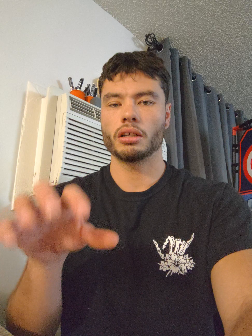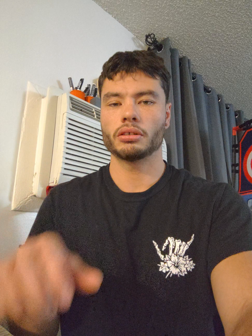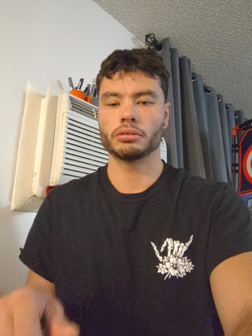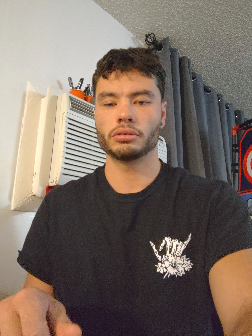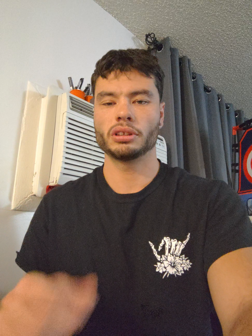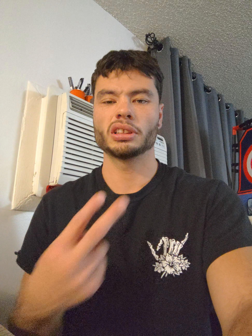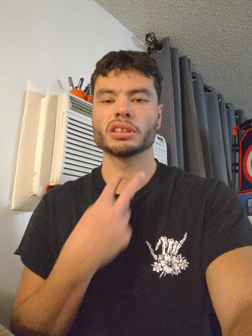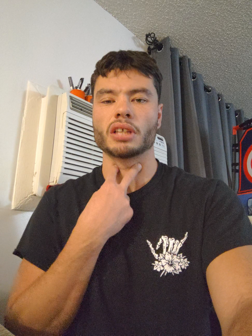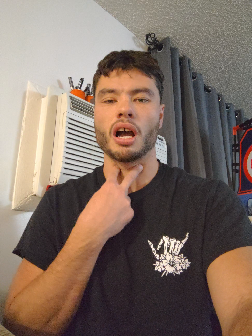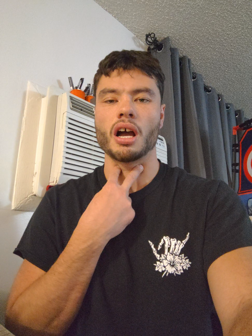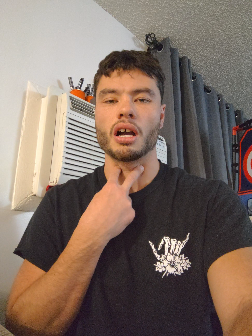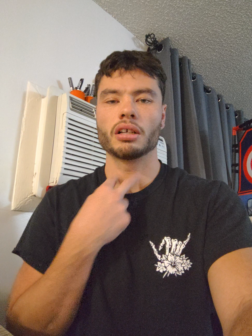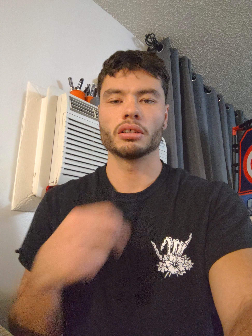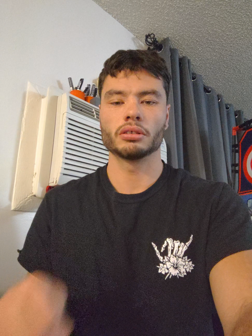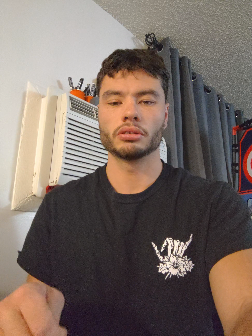stuck